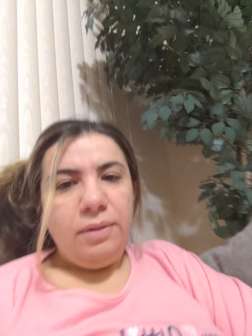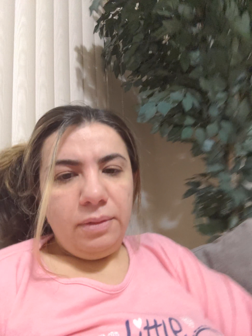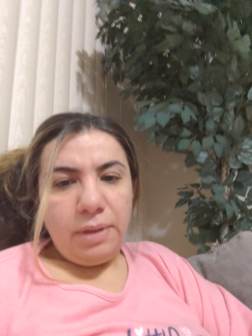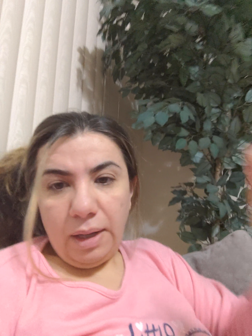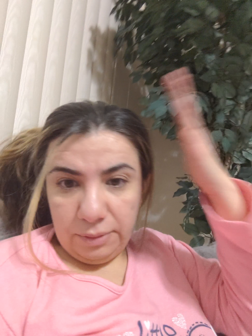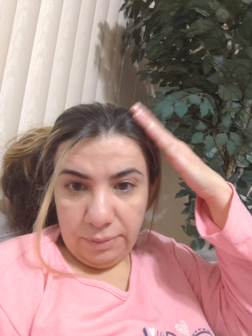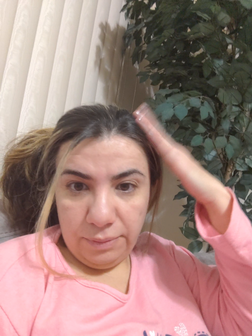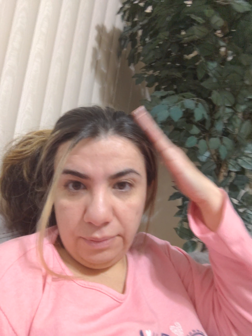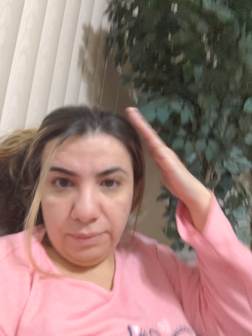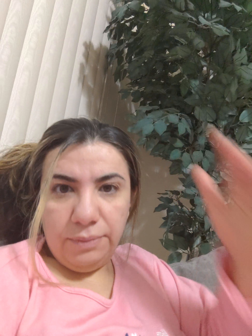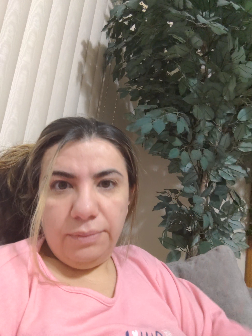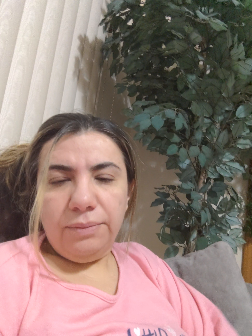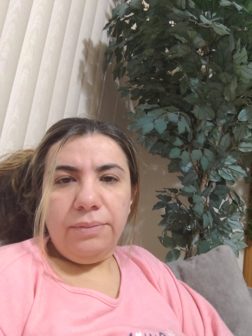hat